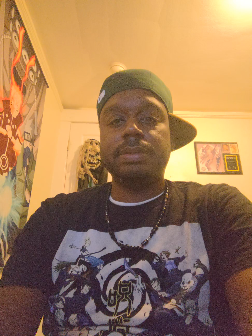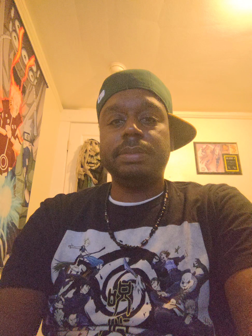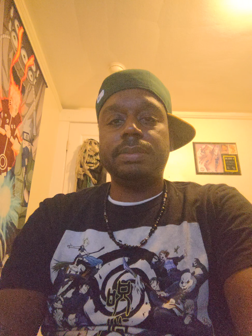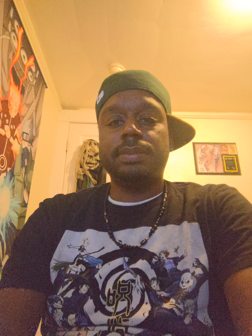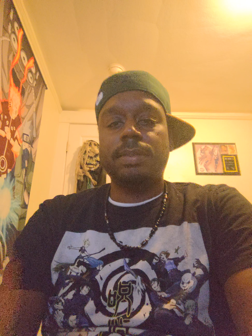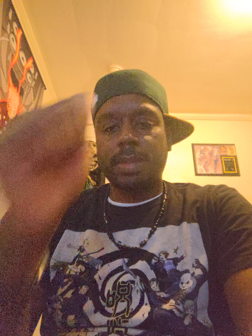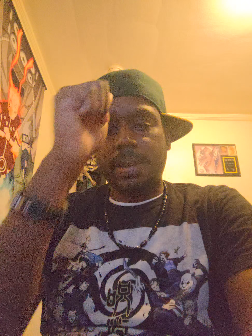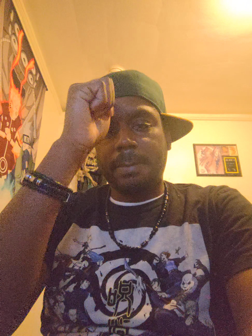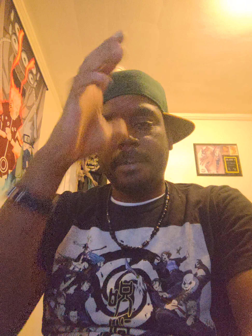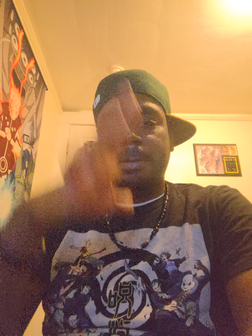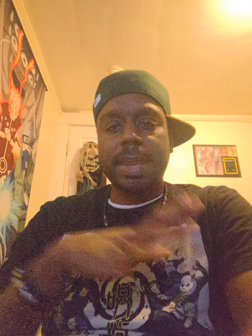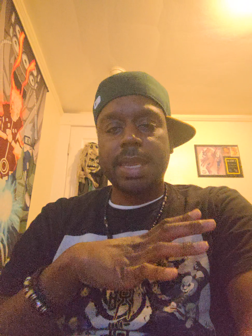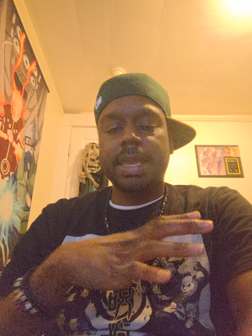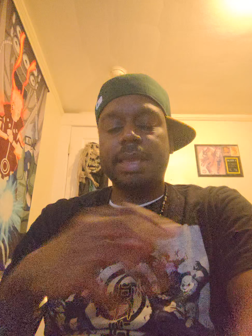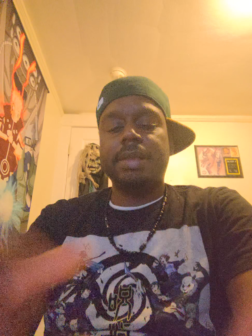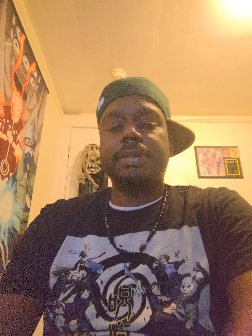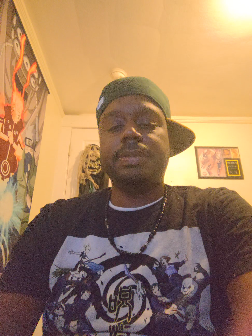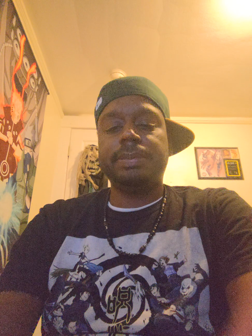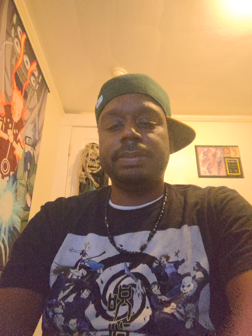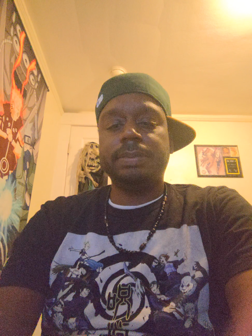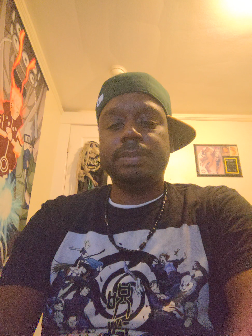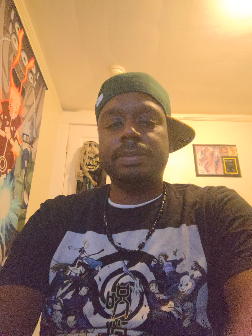man